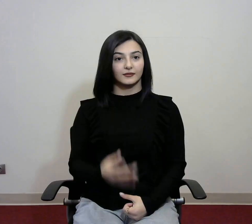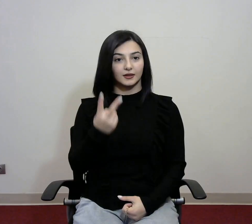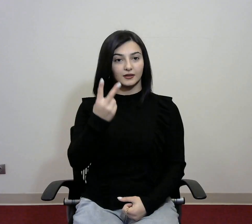ıkı